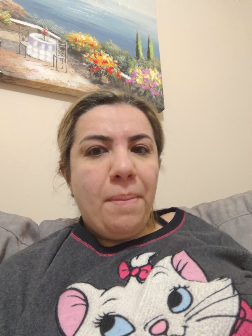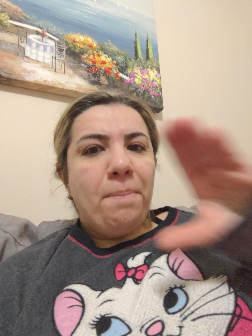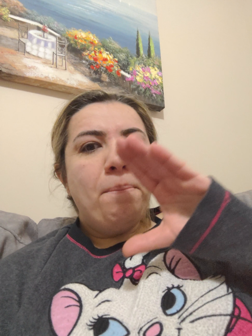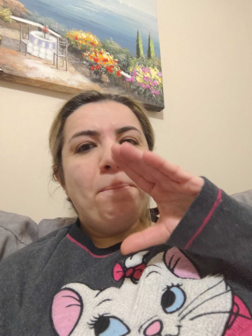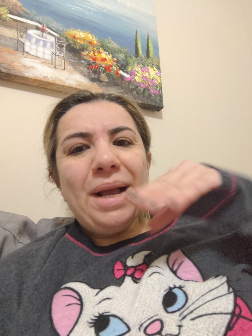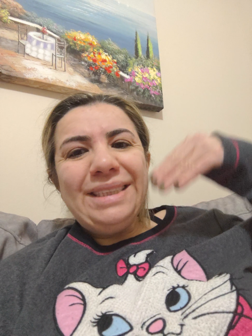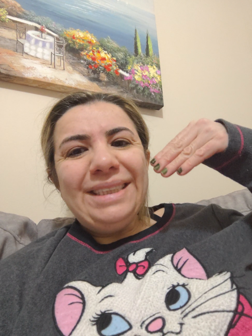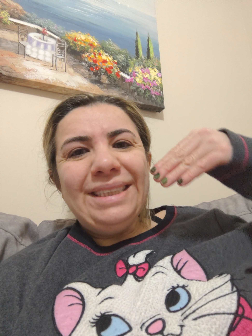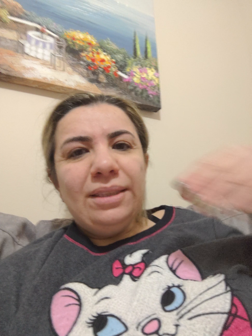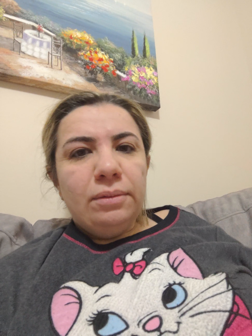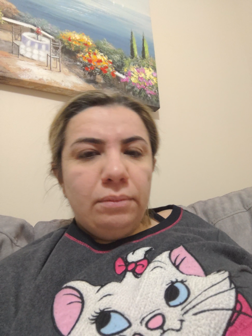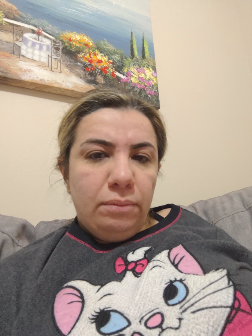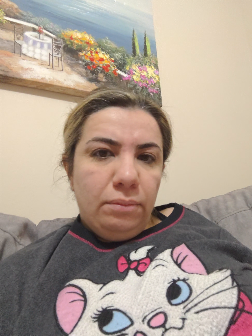smile